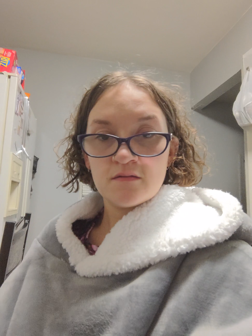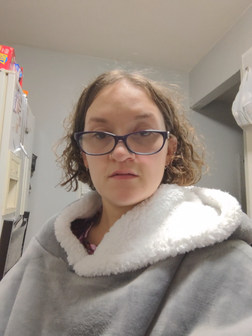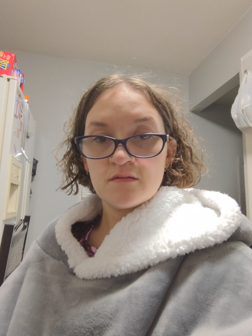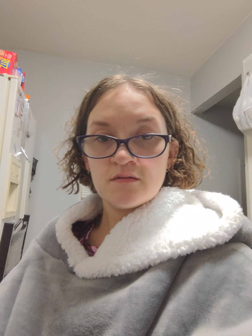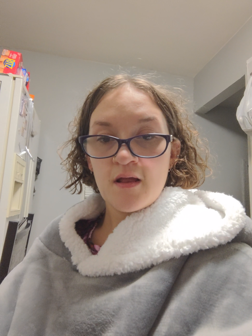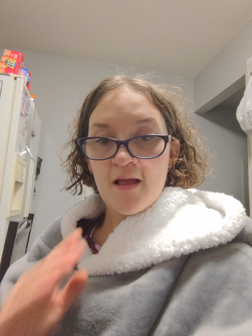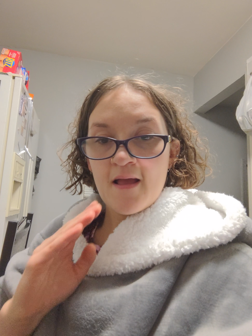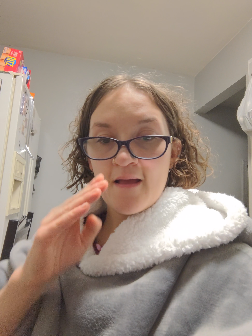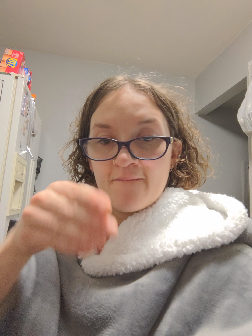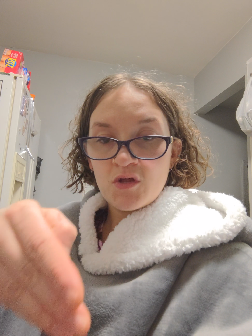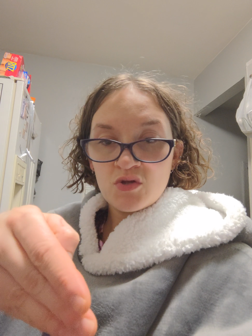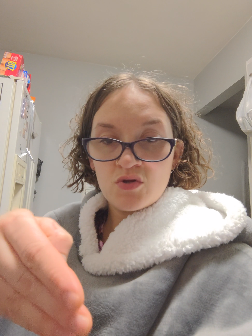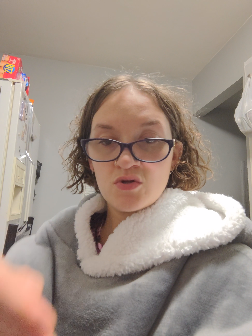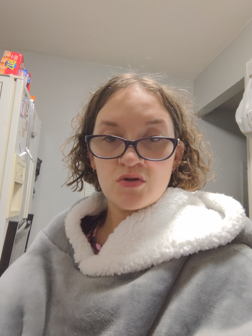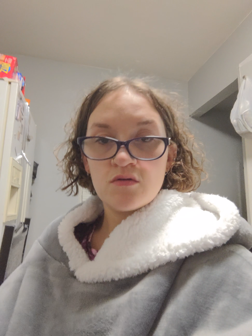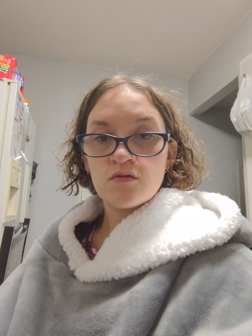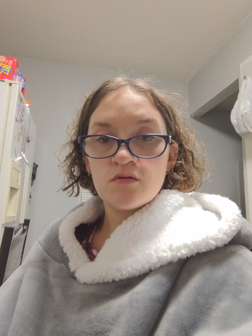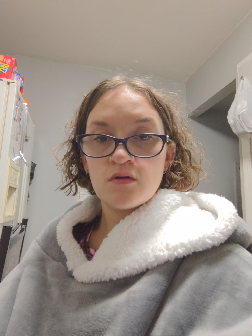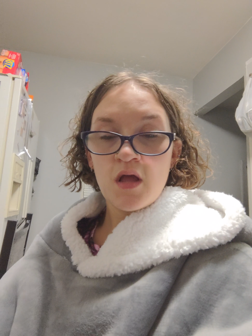after